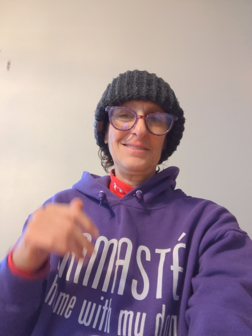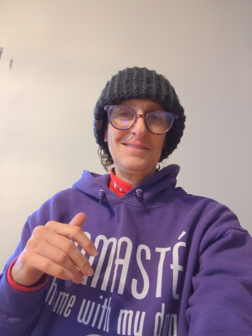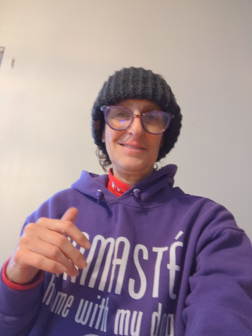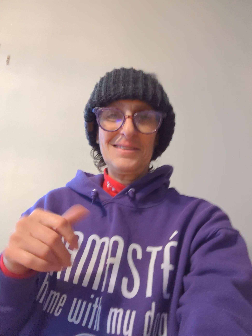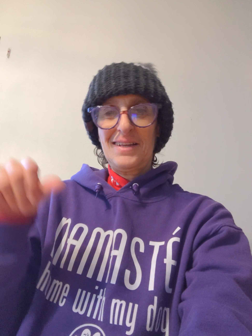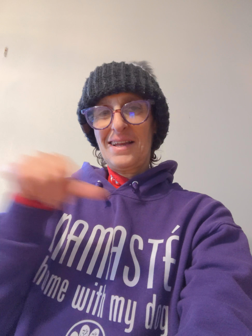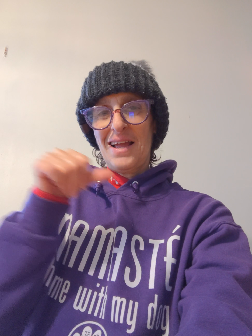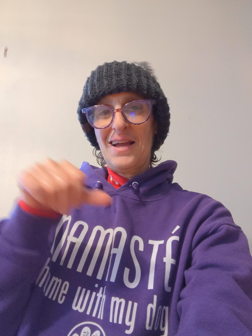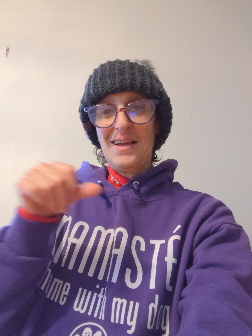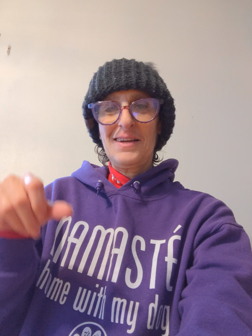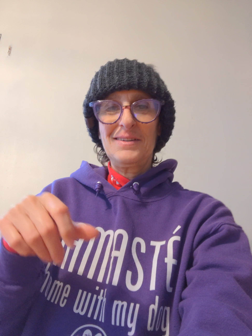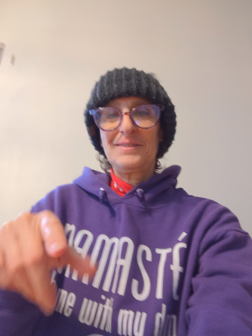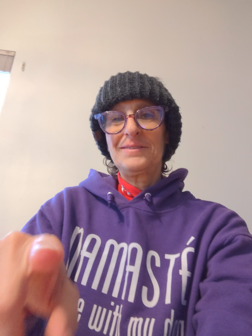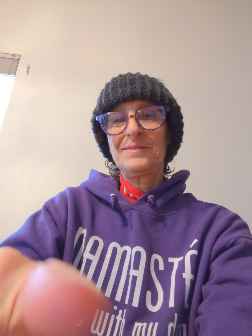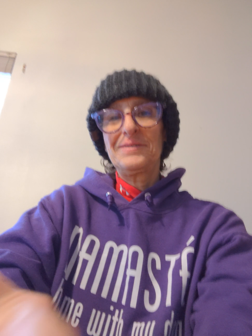carrot